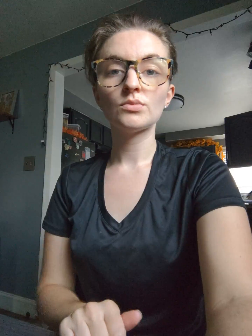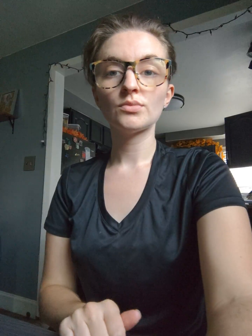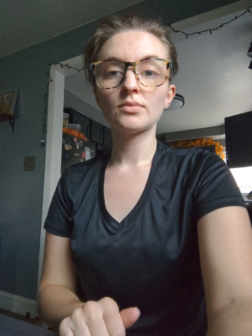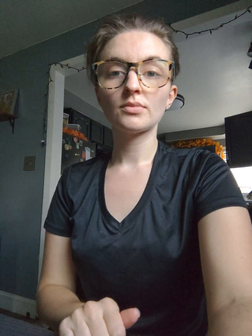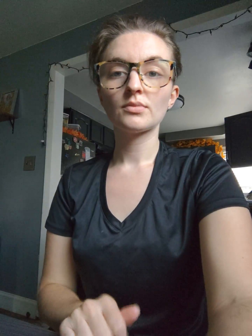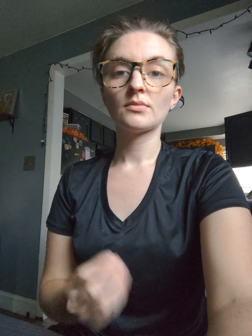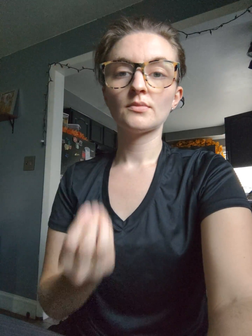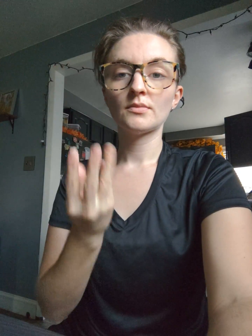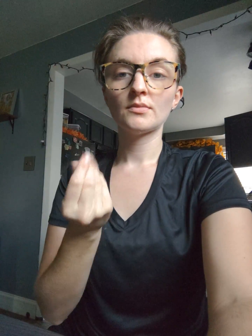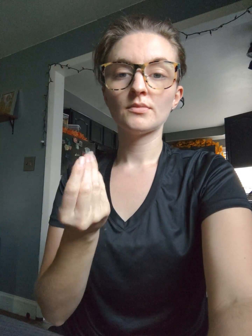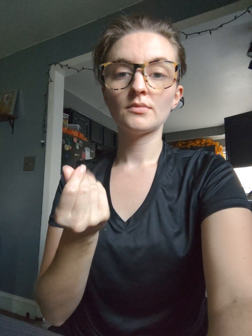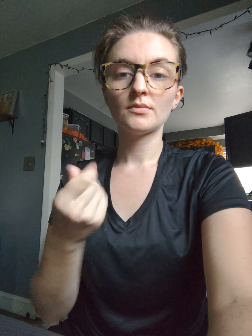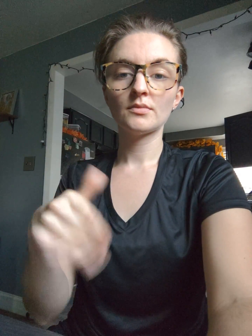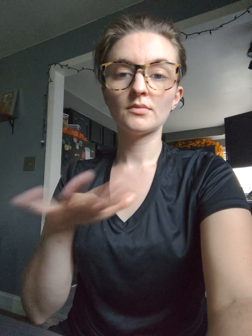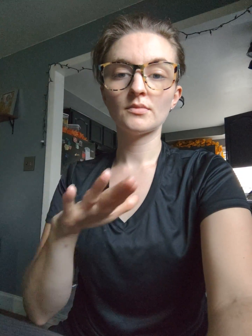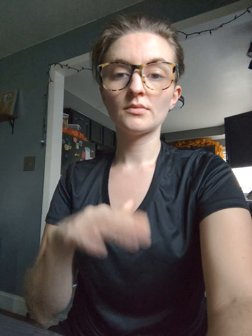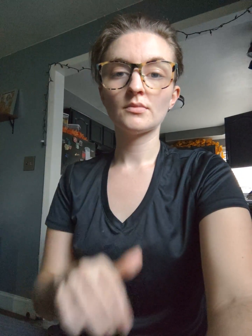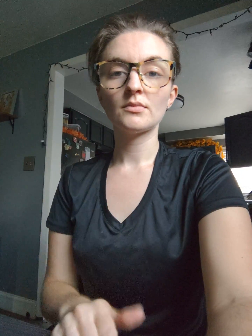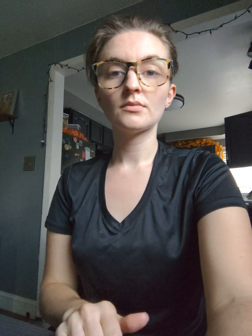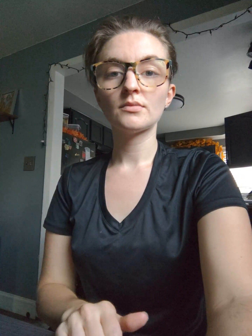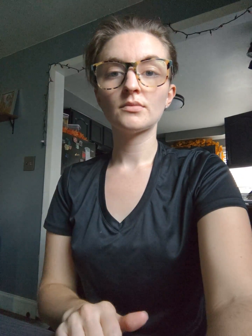garden